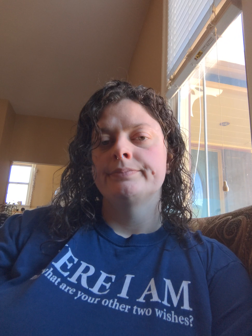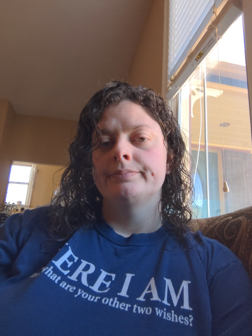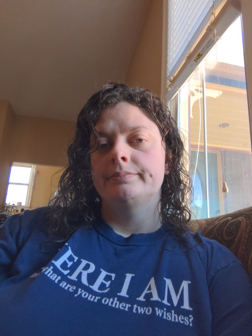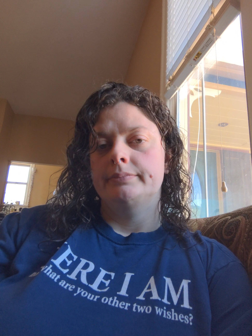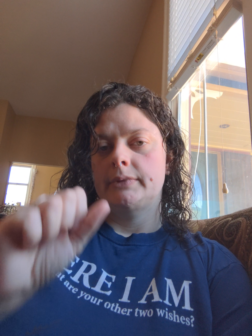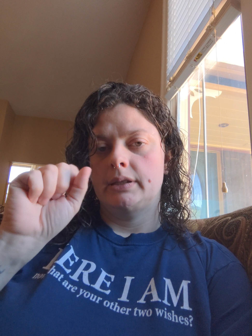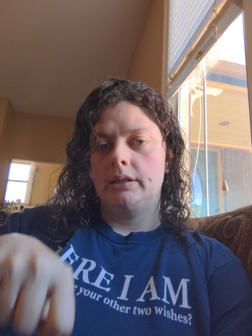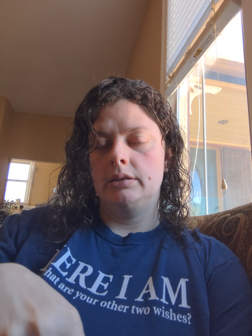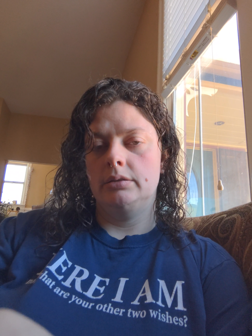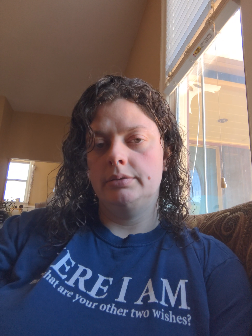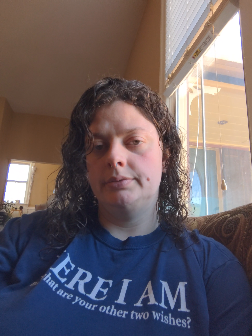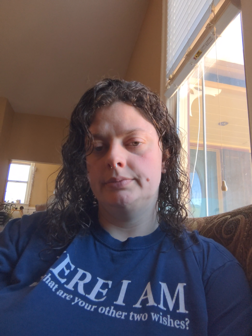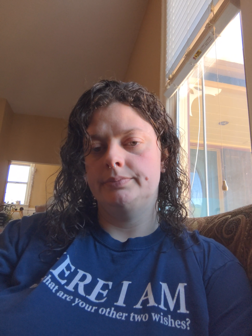can